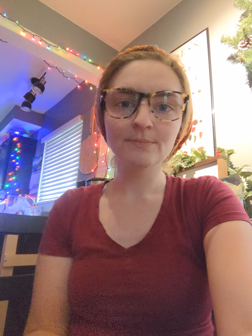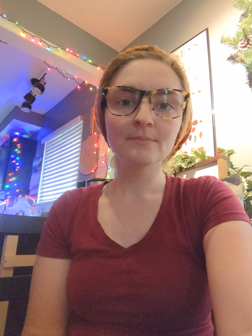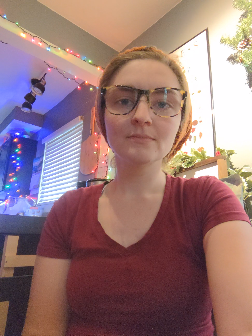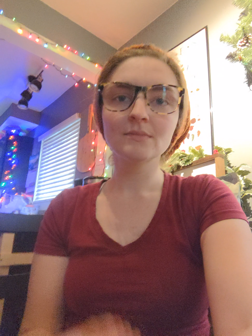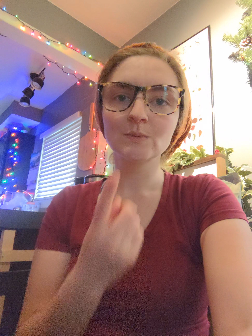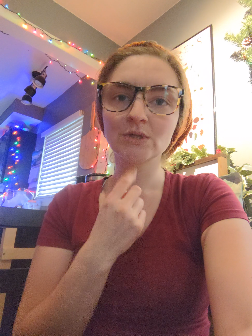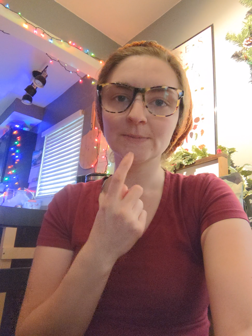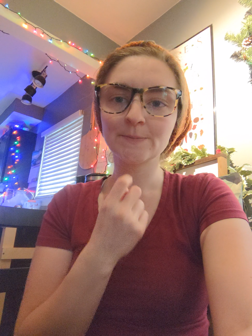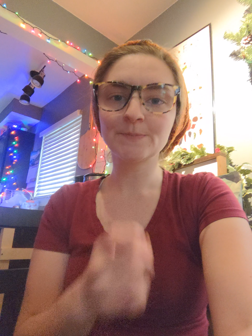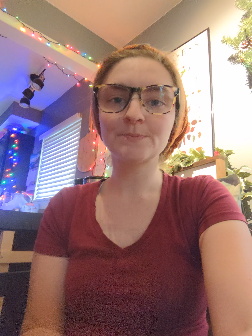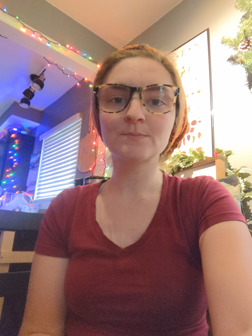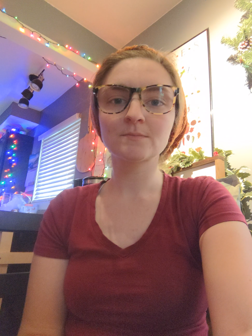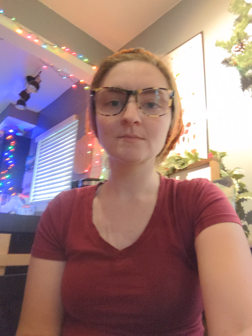red